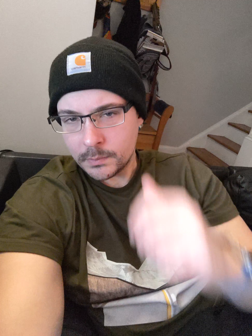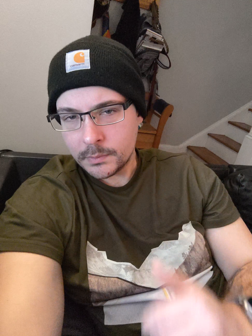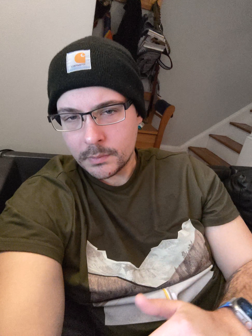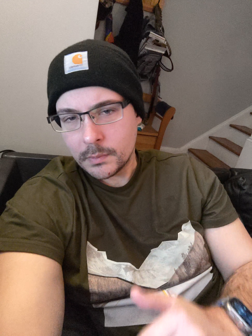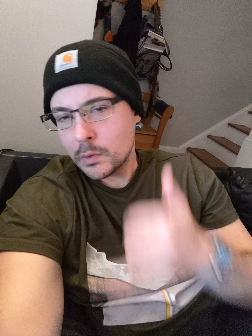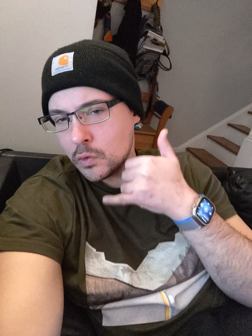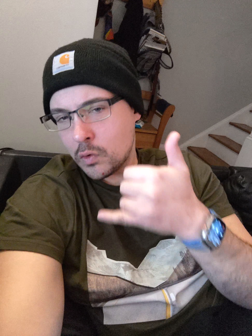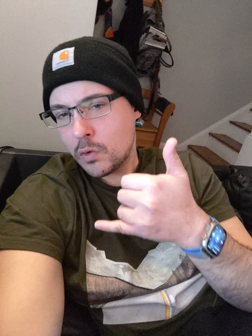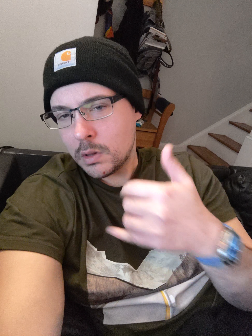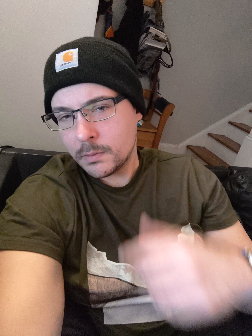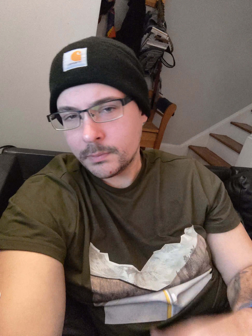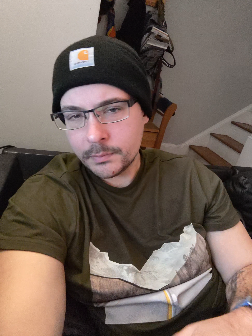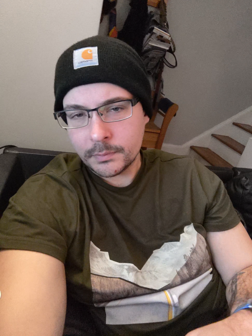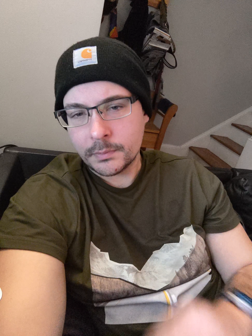call on the phone